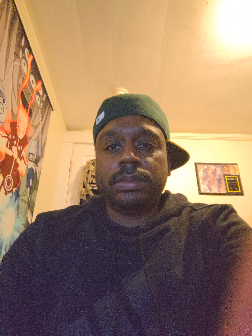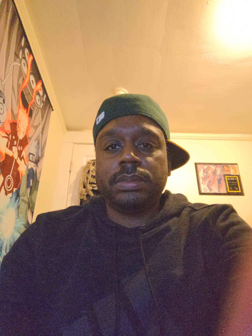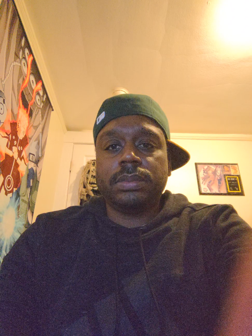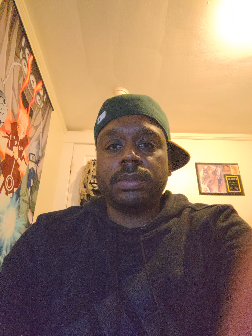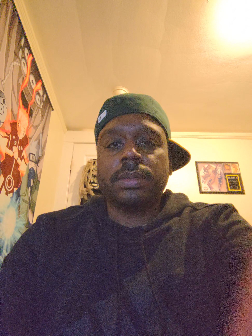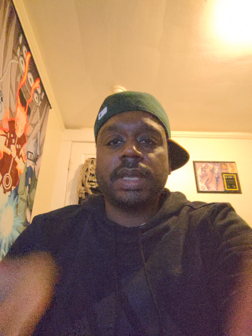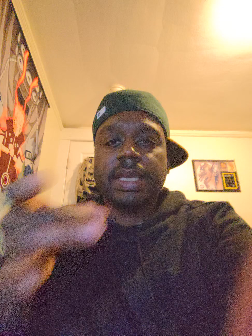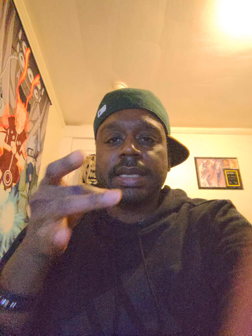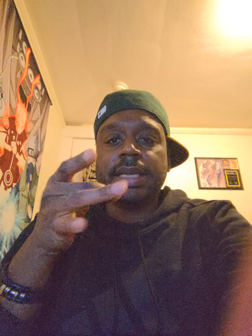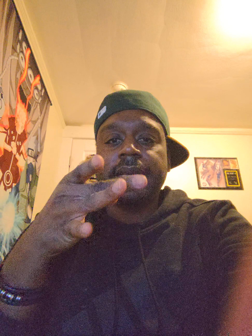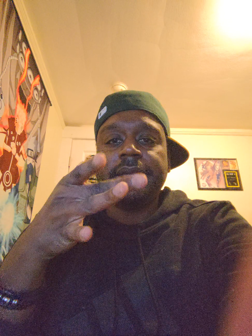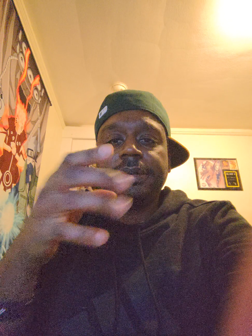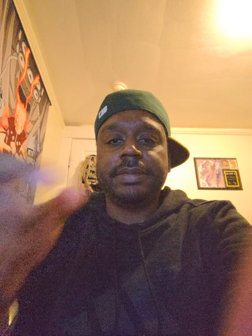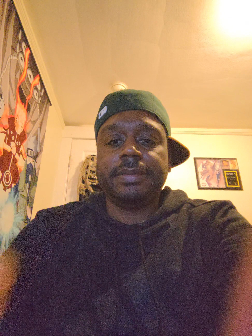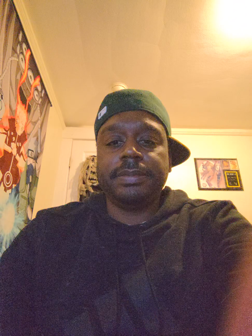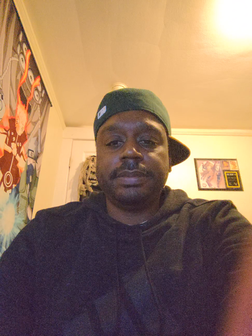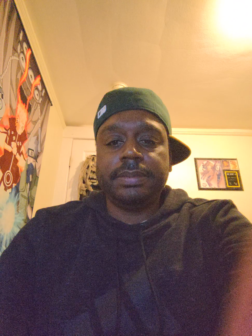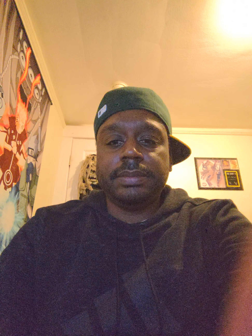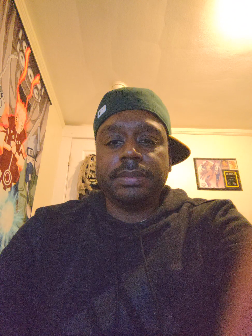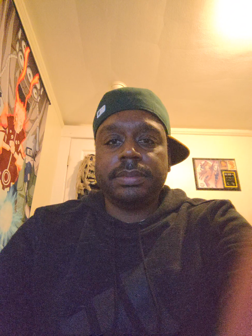hate